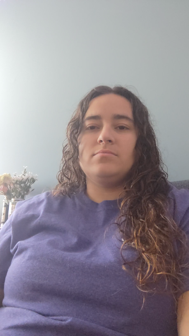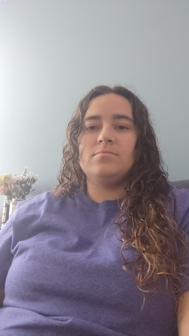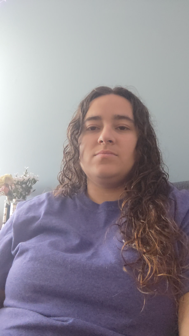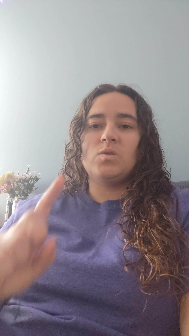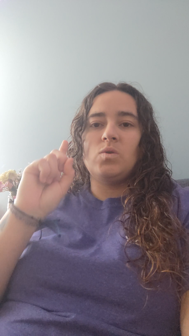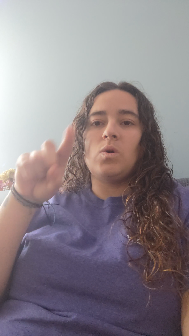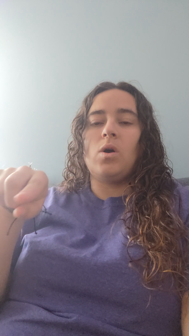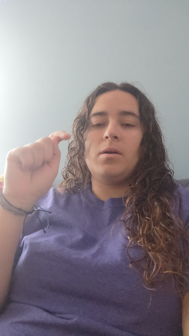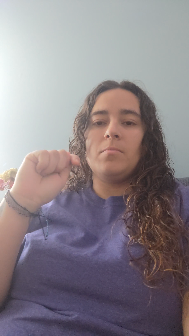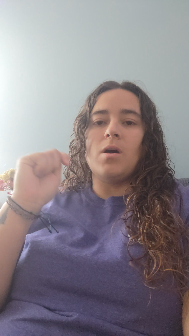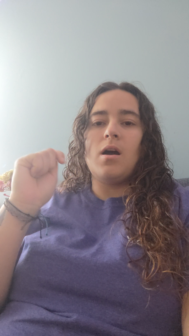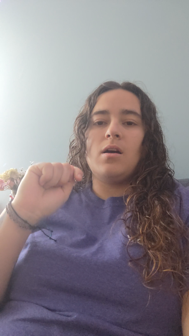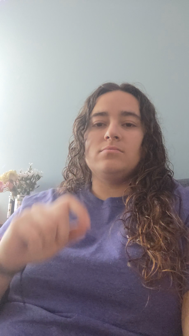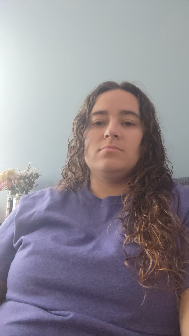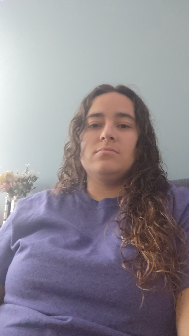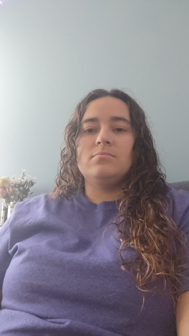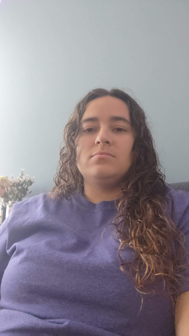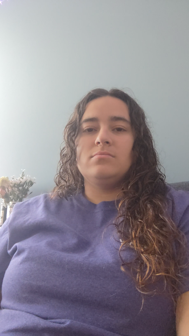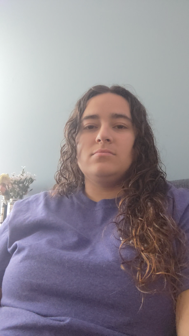go potty